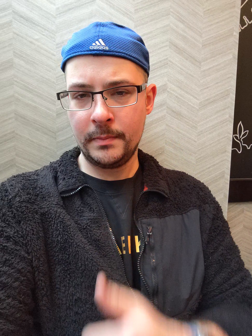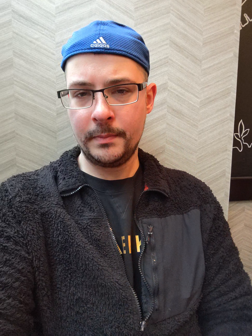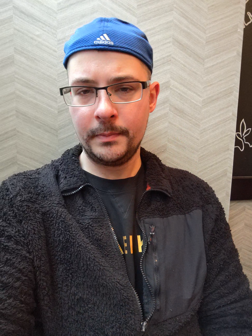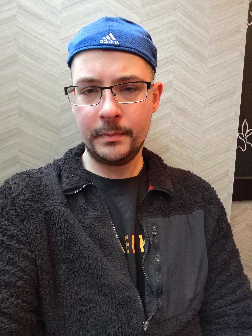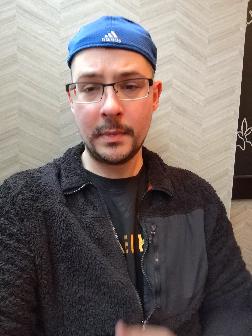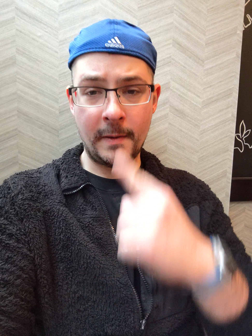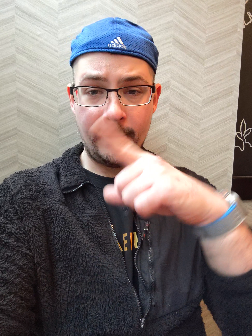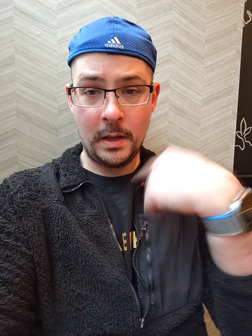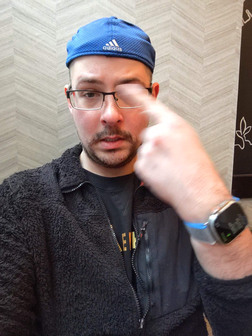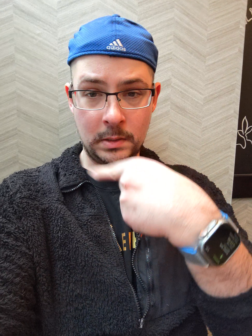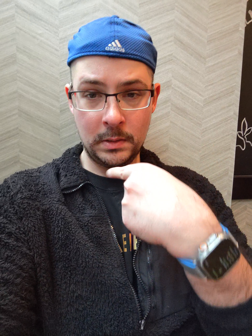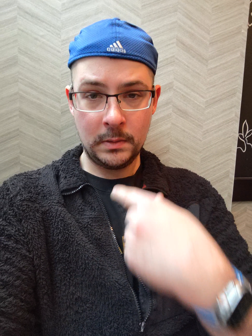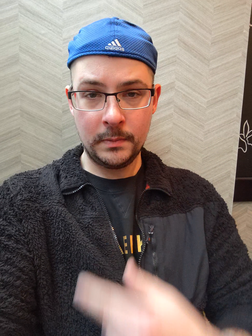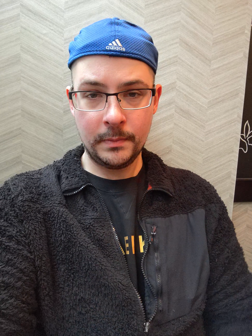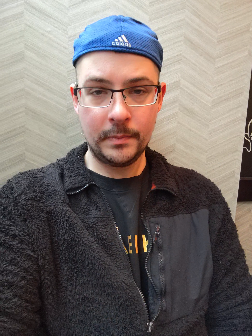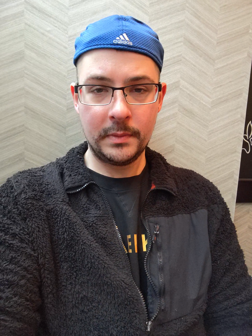face